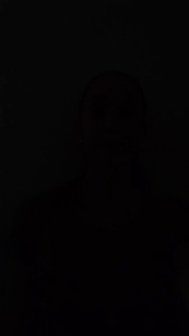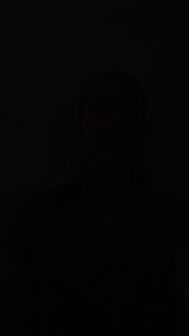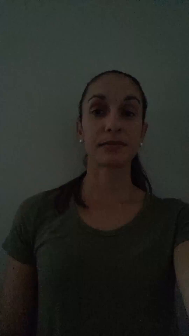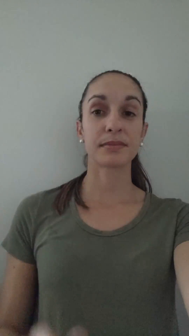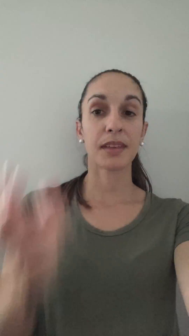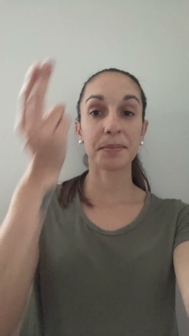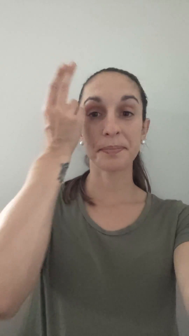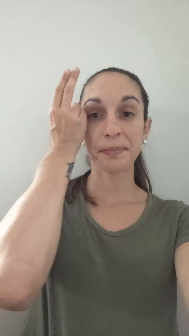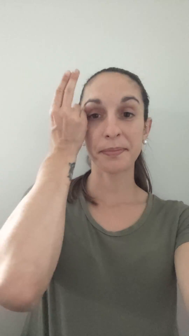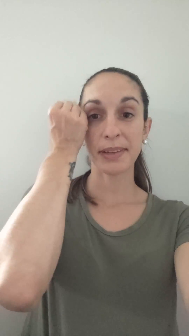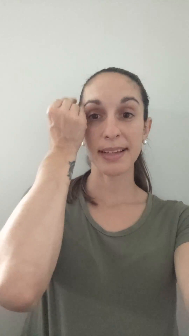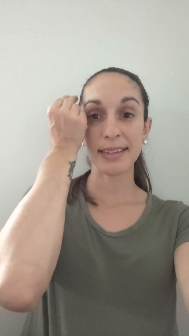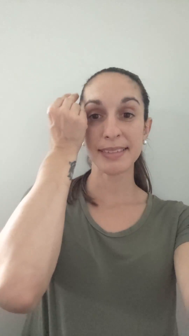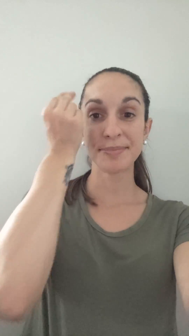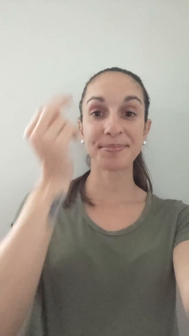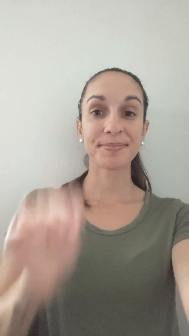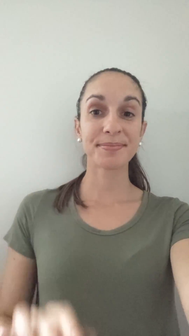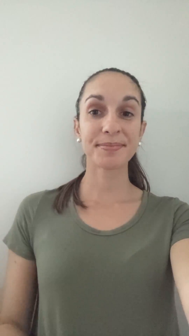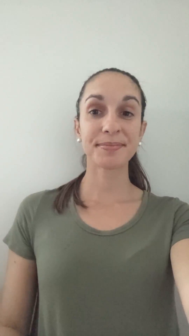bunny